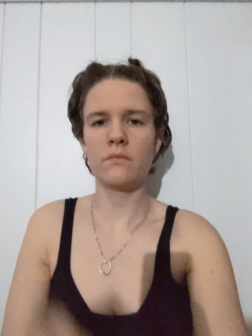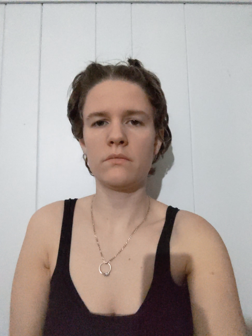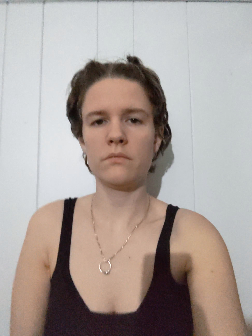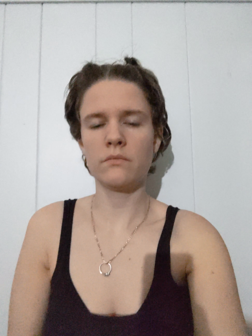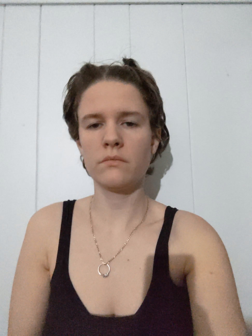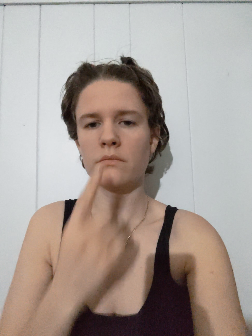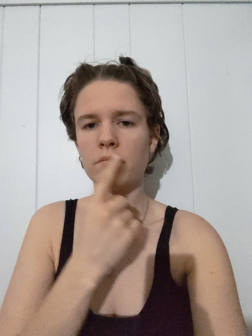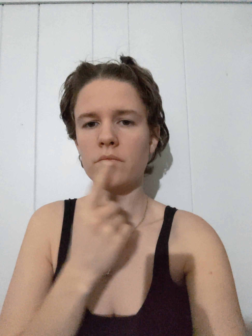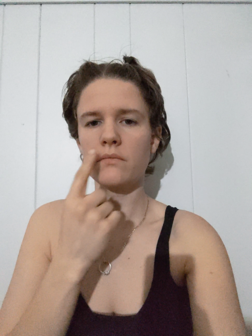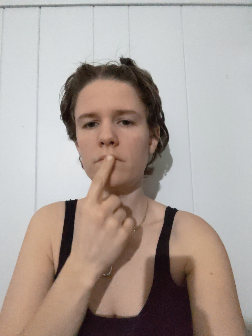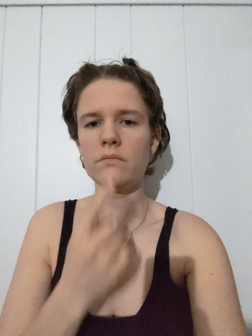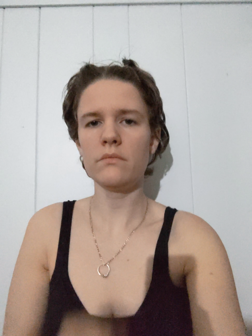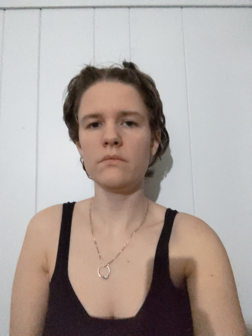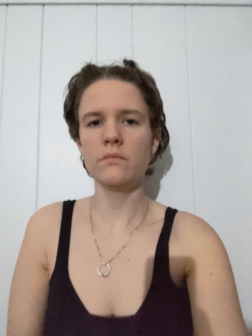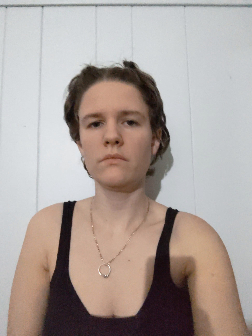mouth